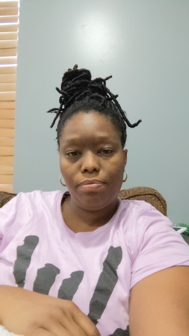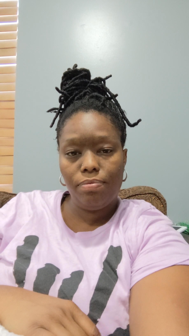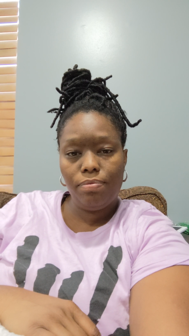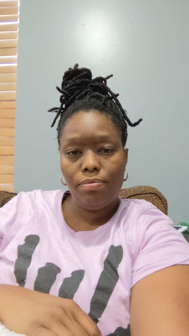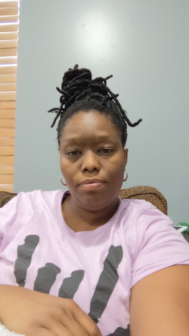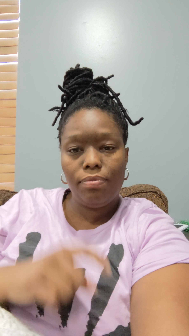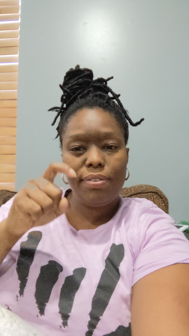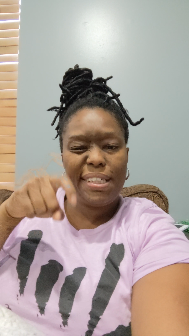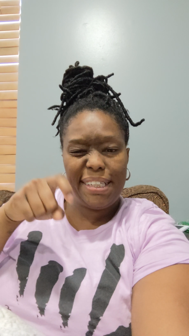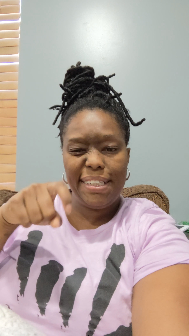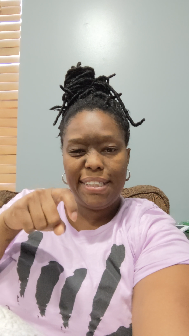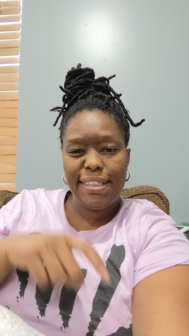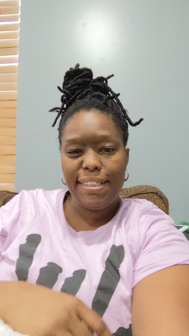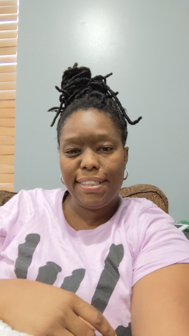need